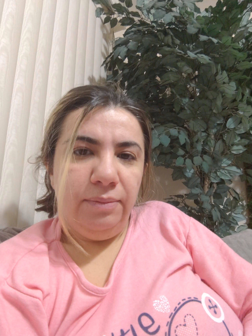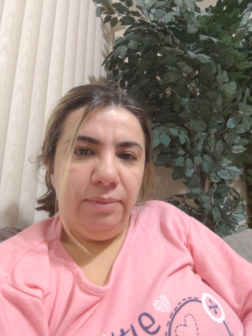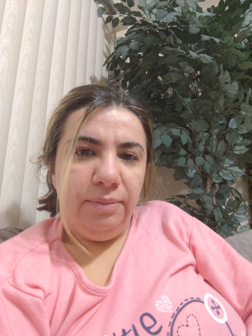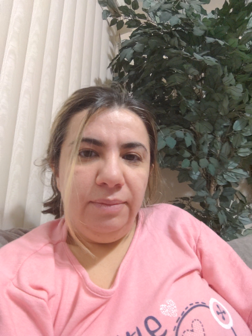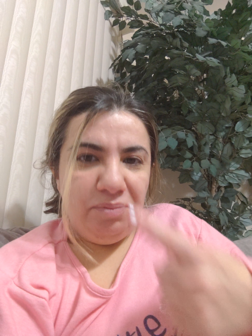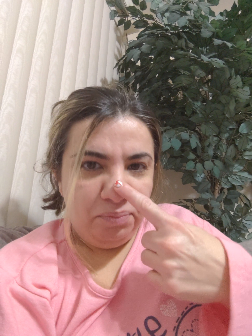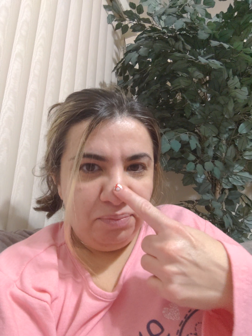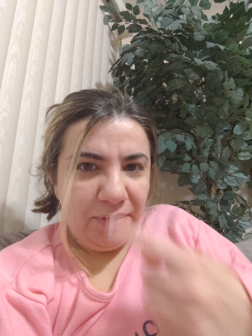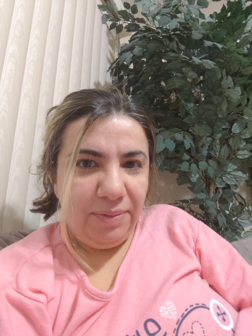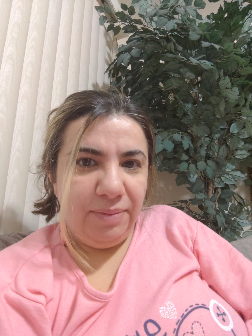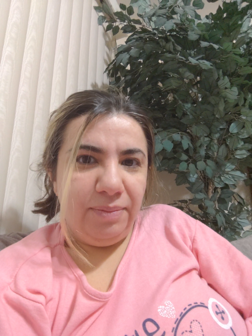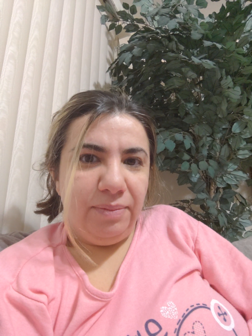nose